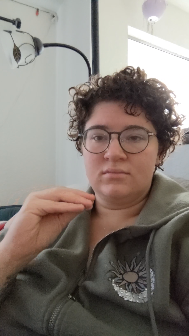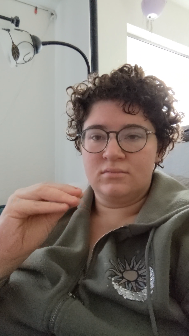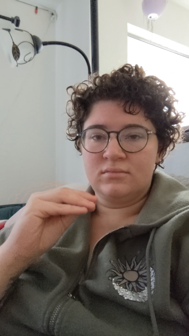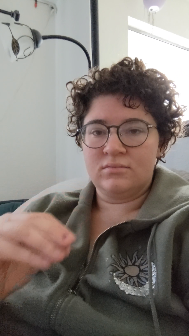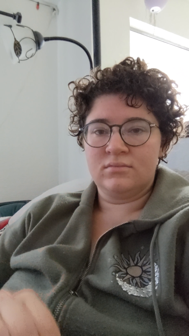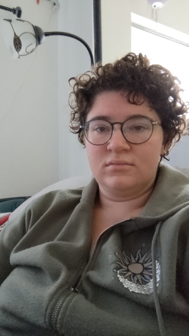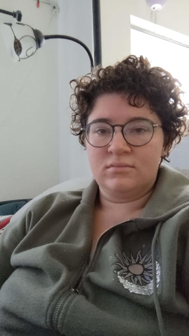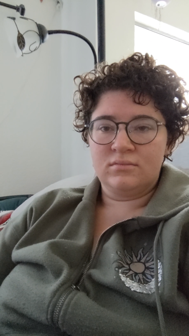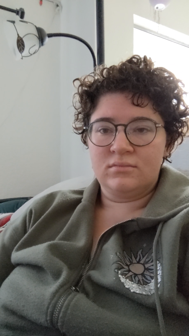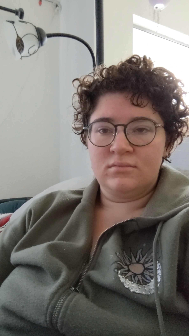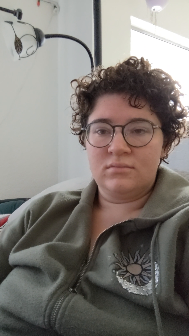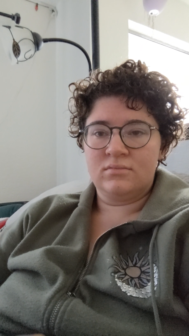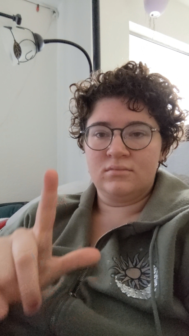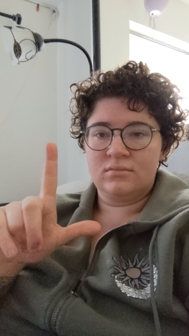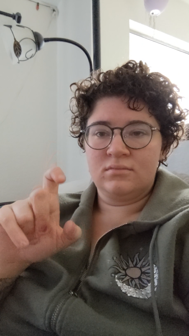leg